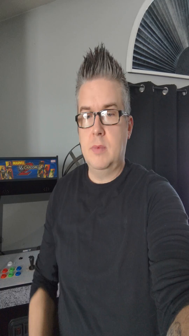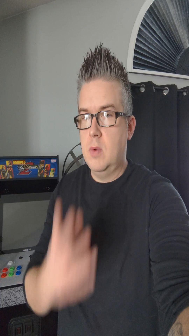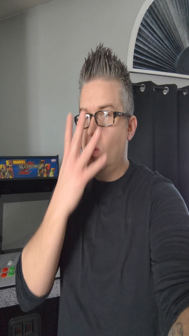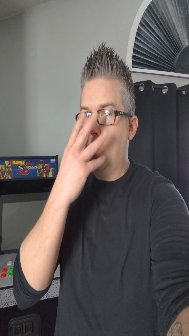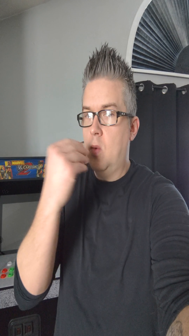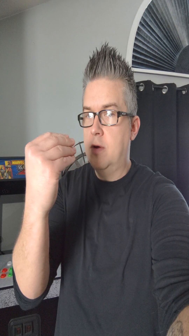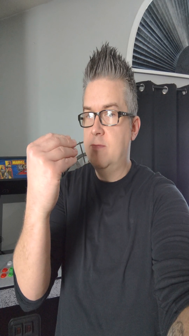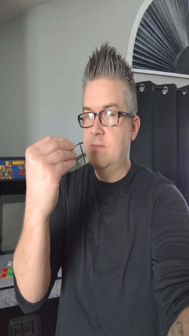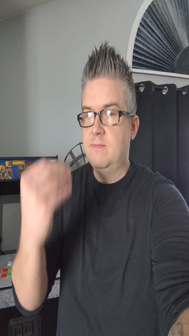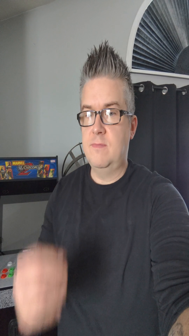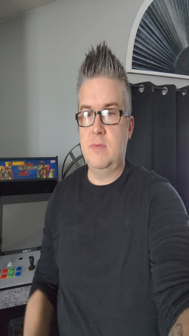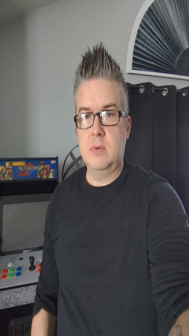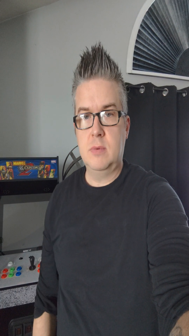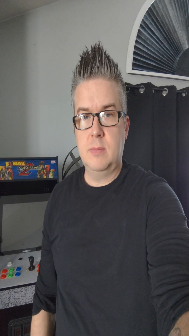wolf